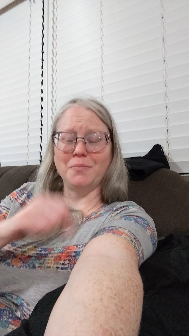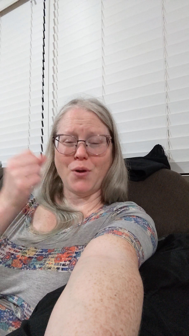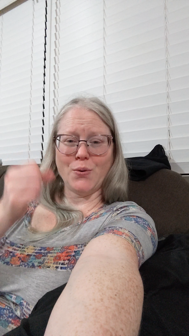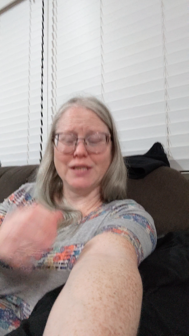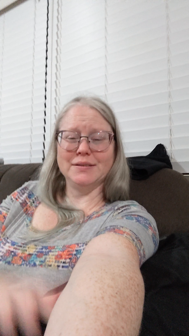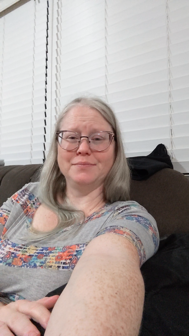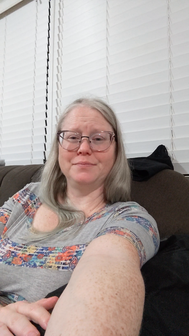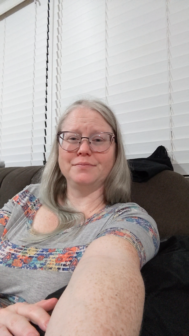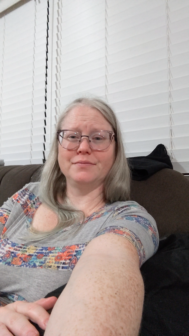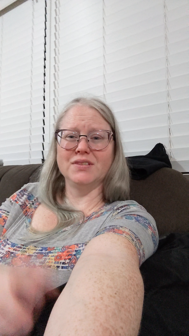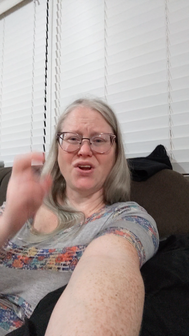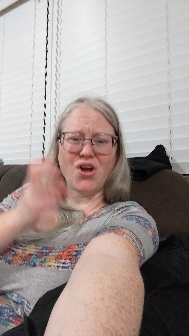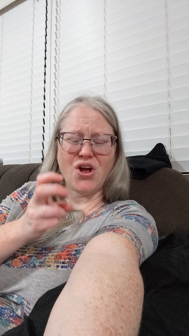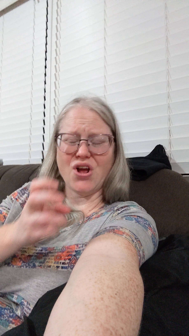hard